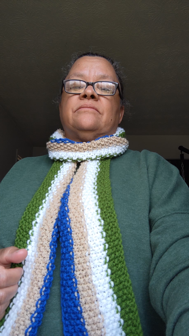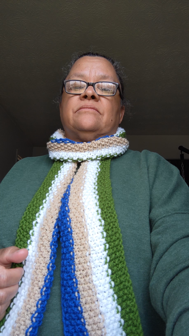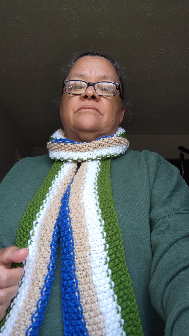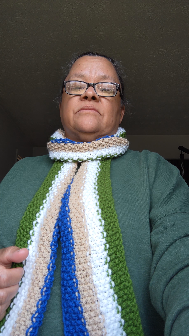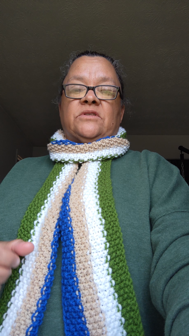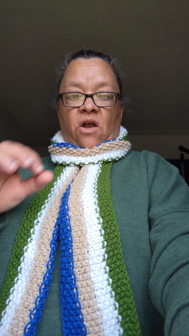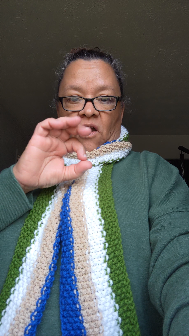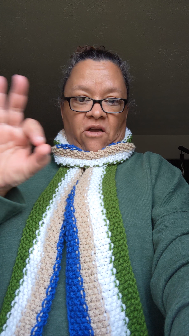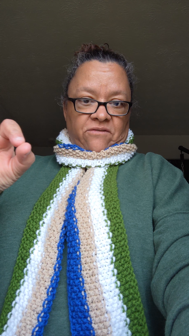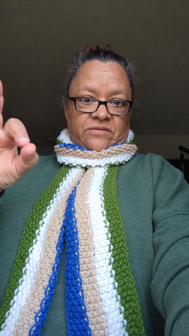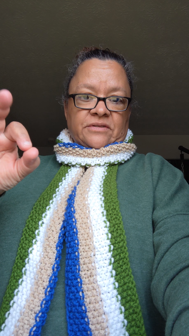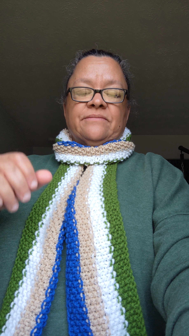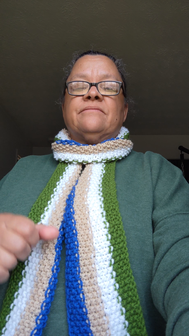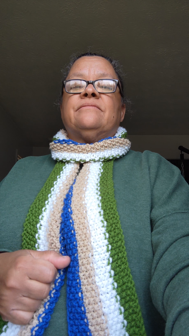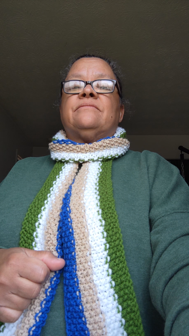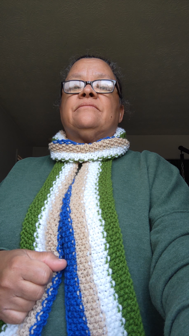off